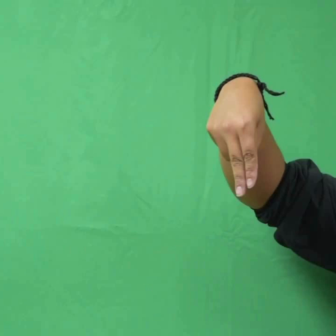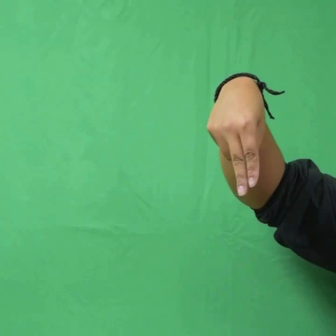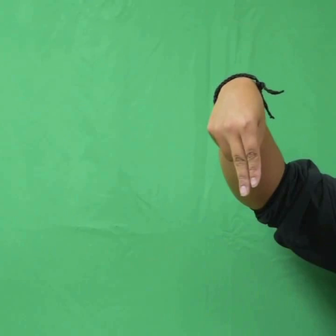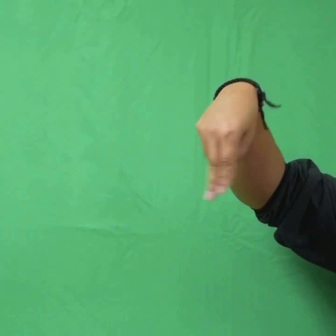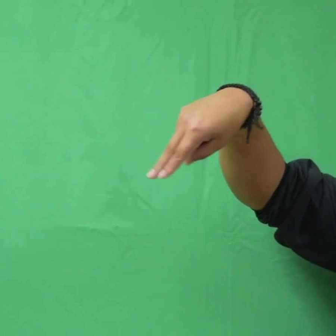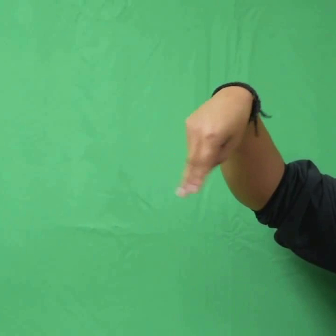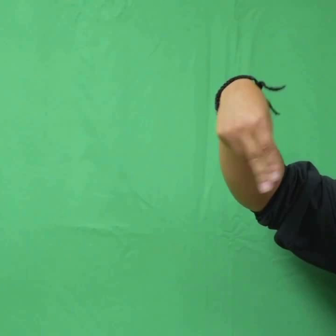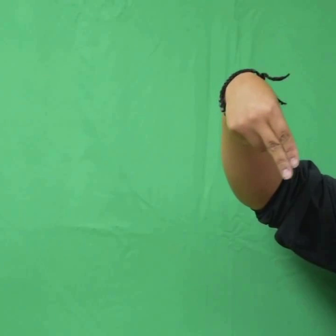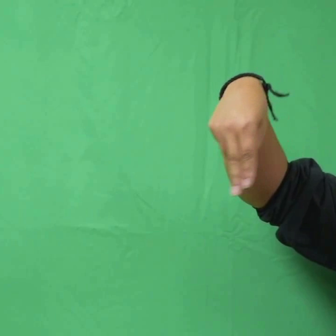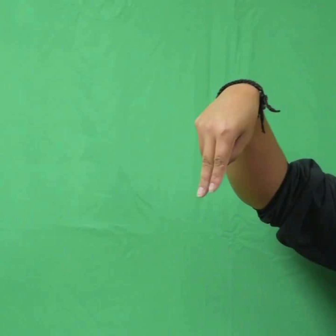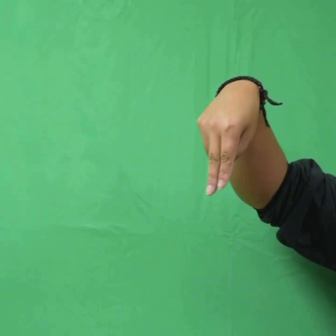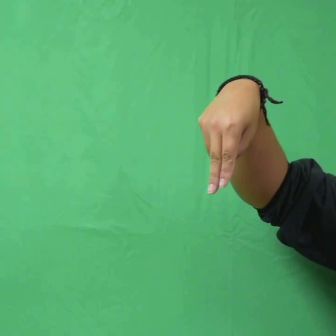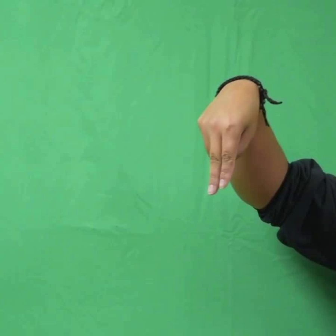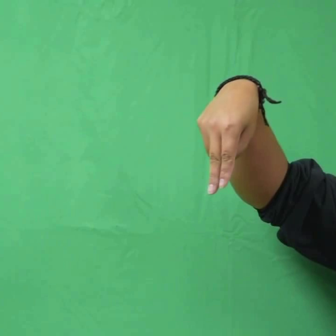Ñ